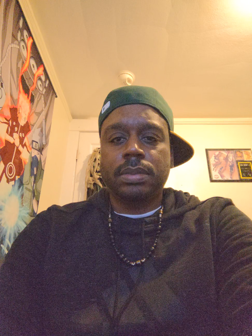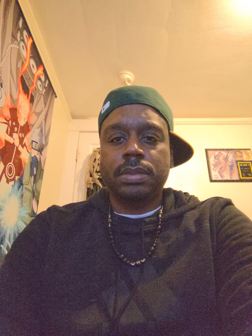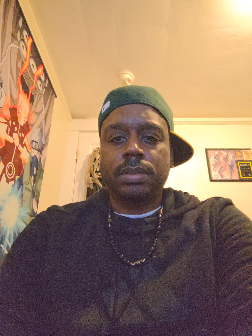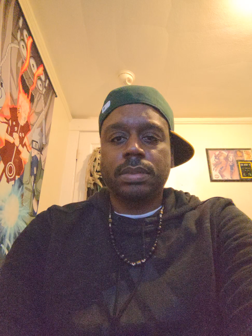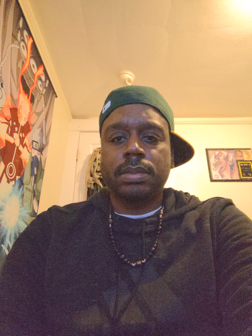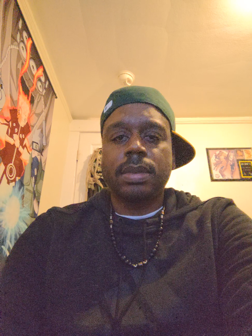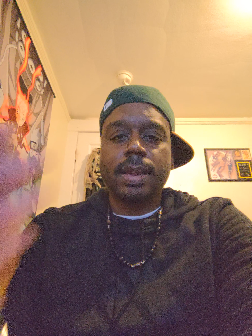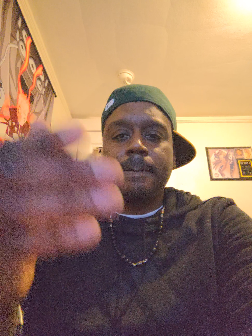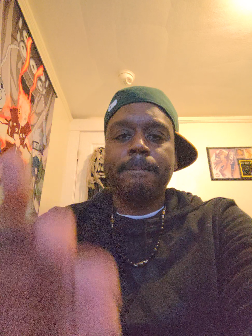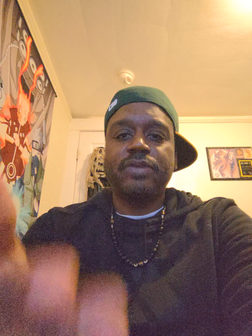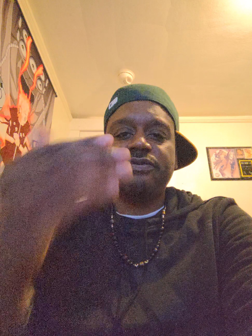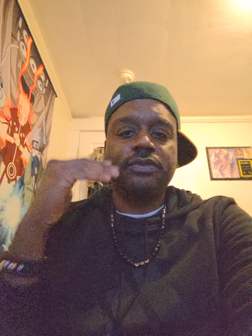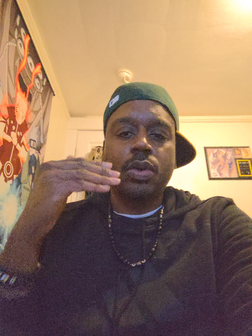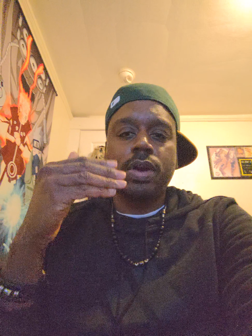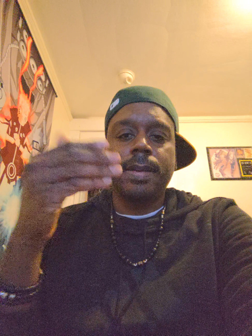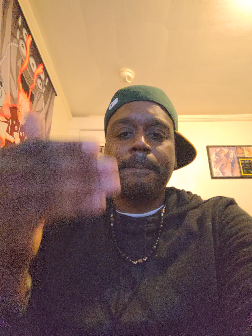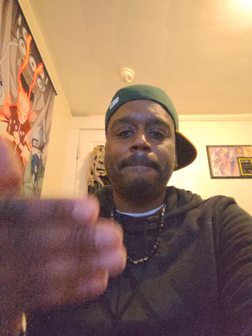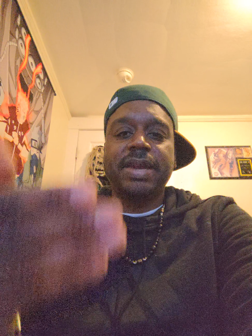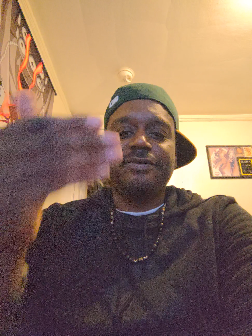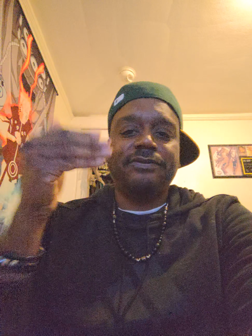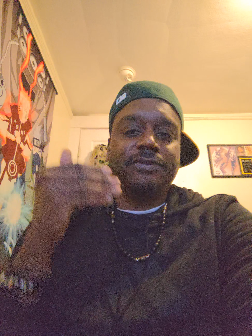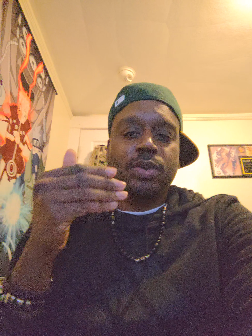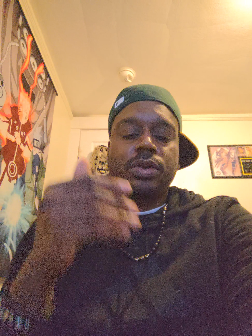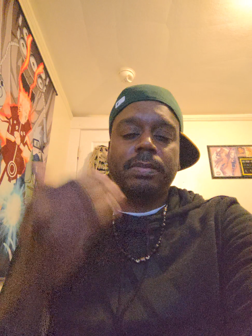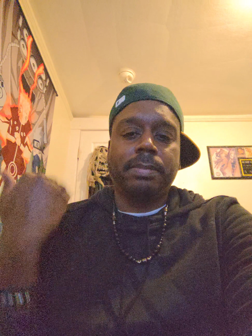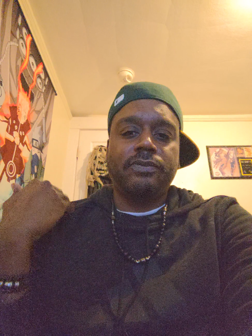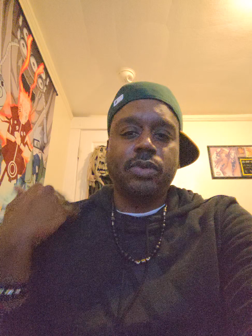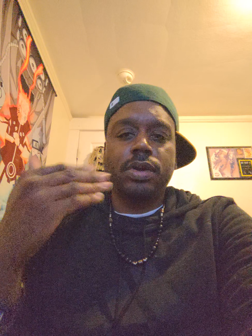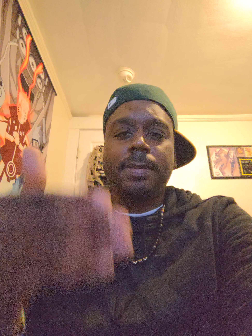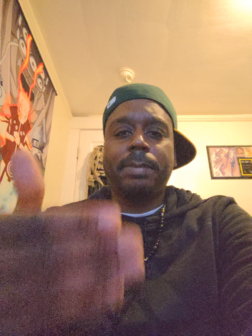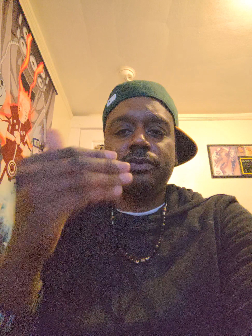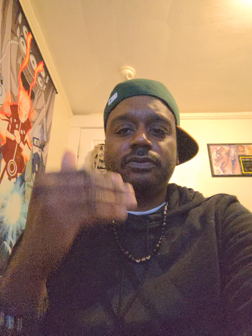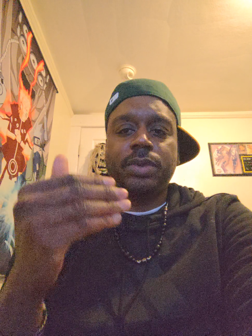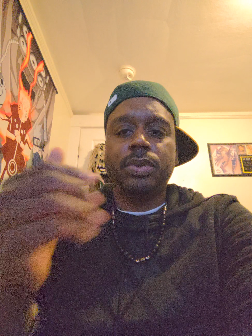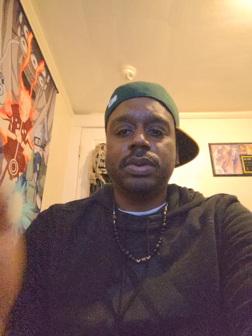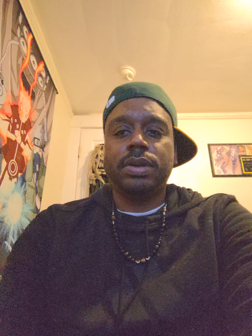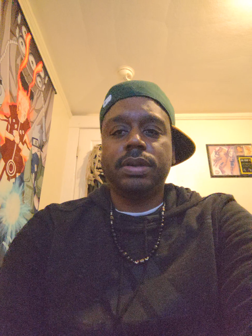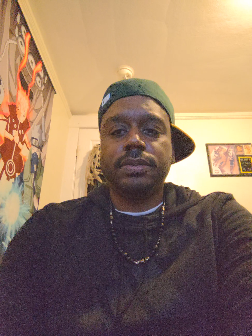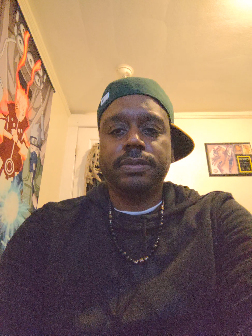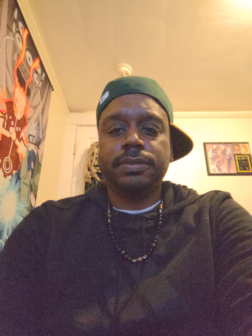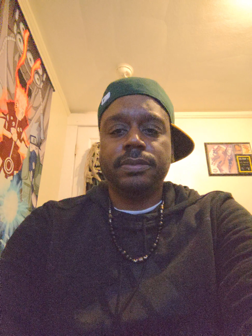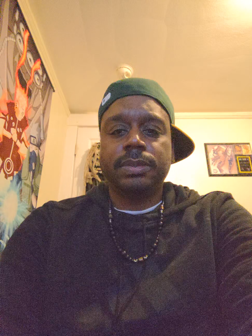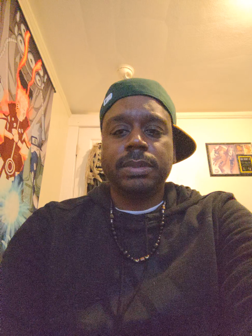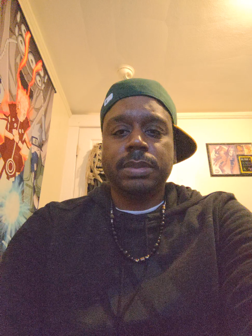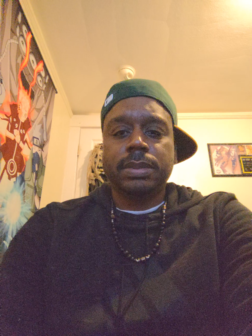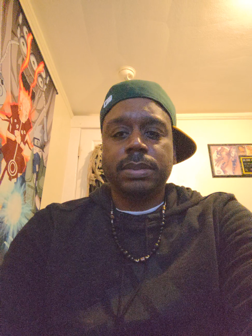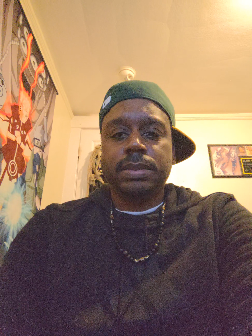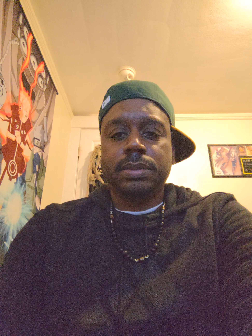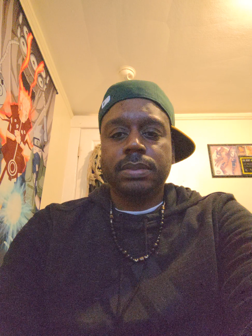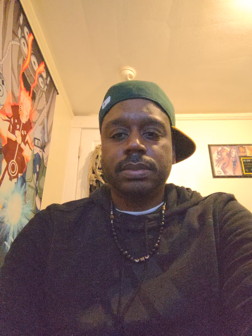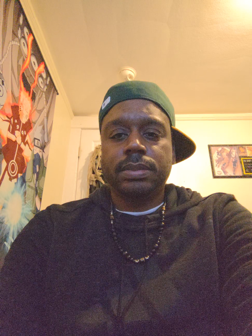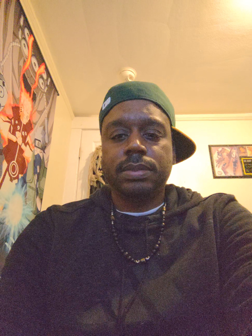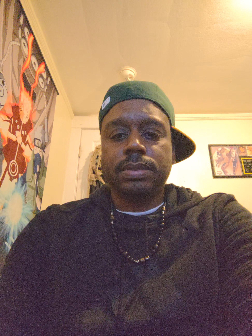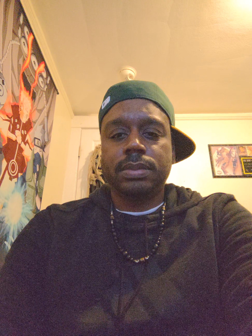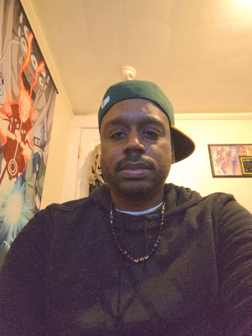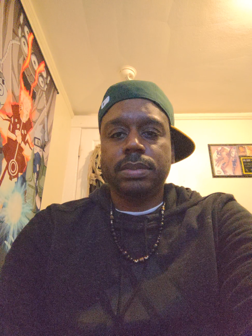before